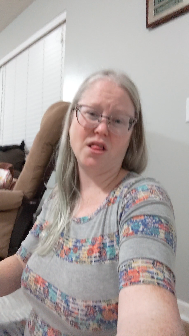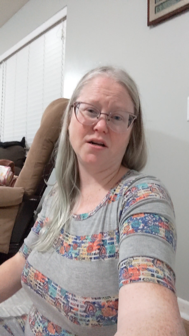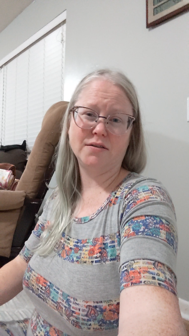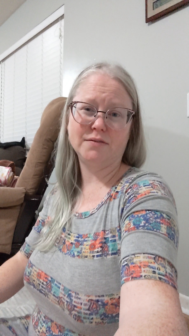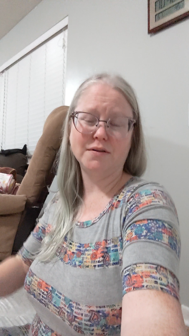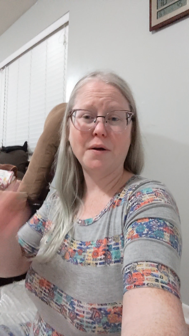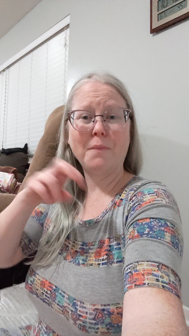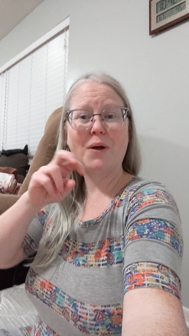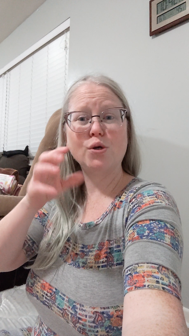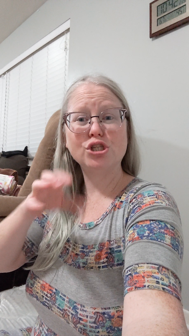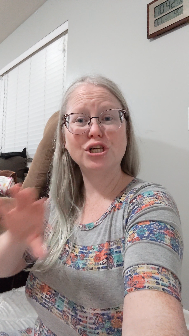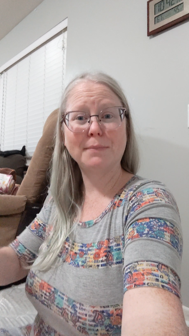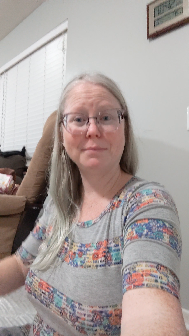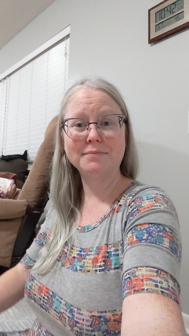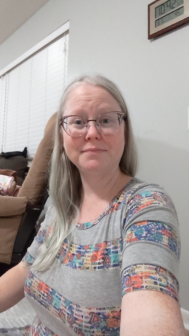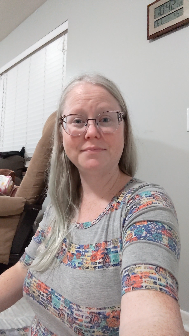potato chip